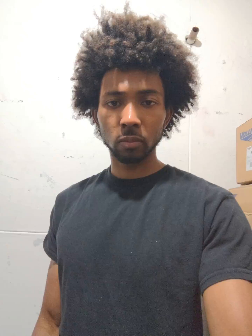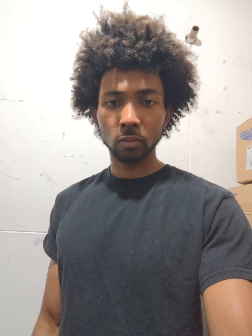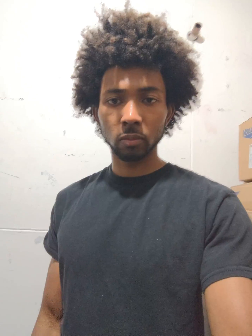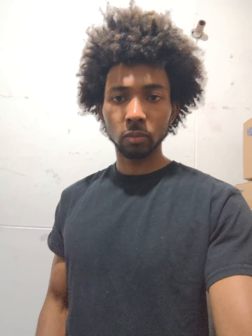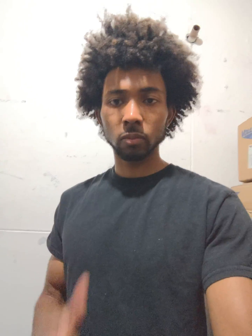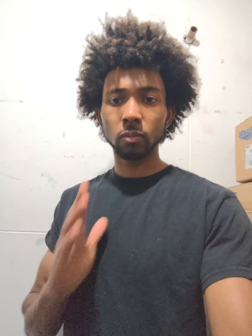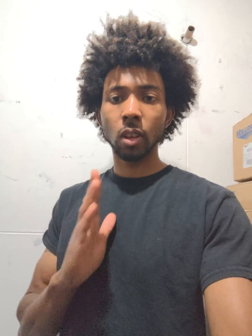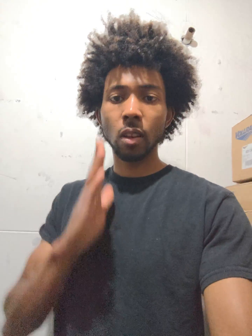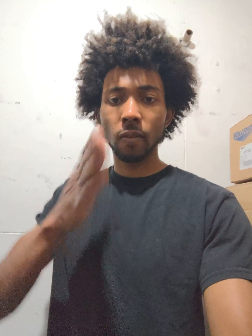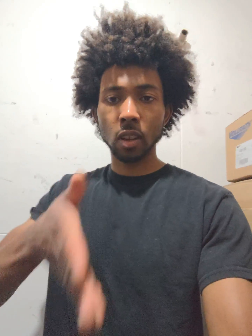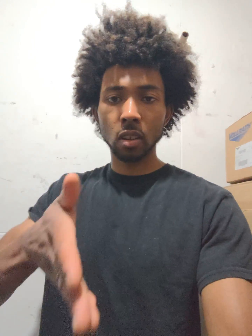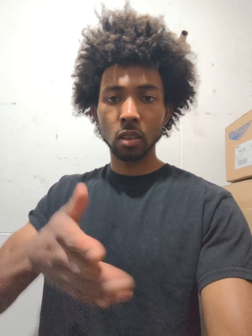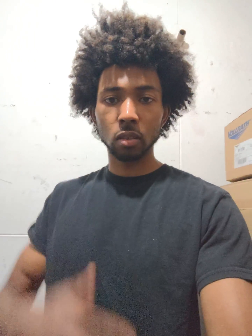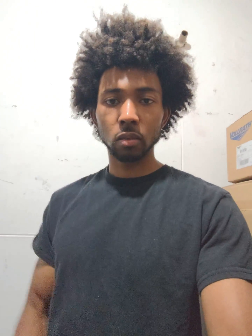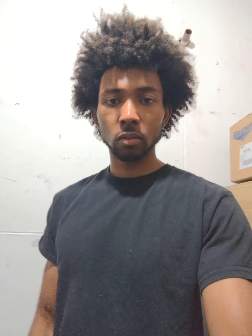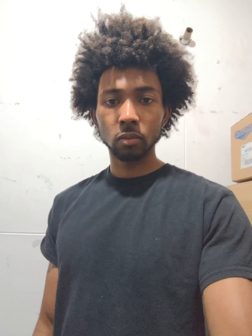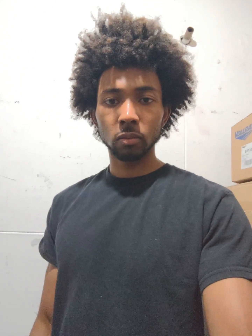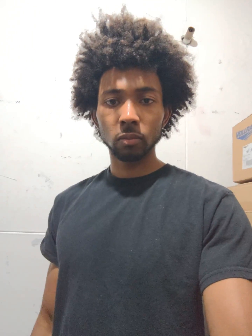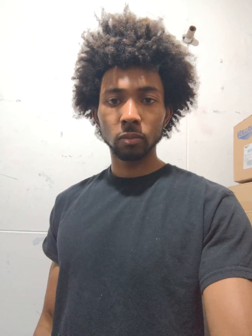over